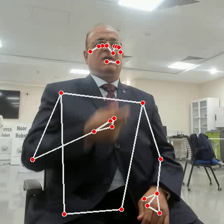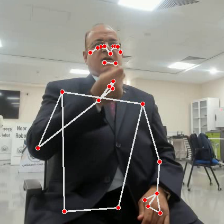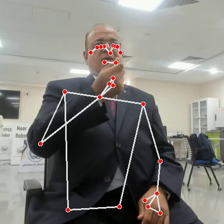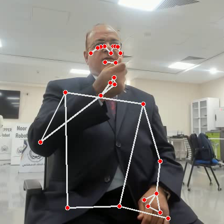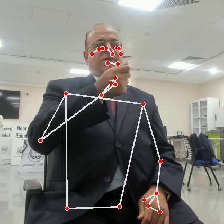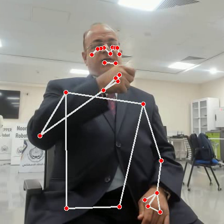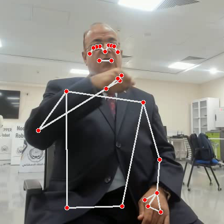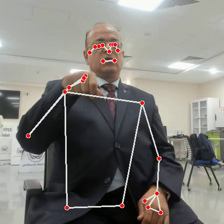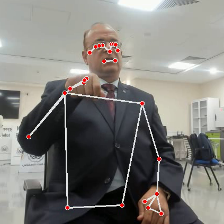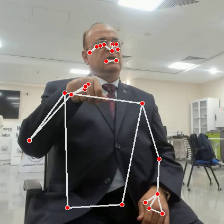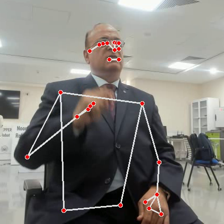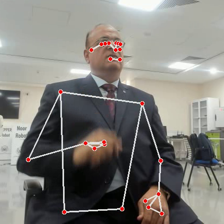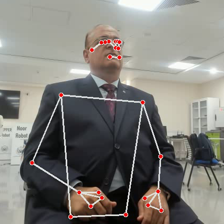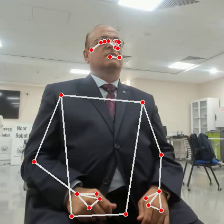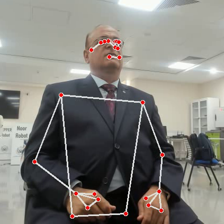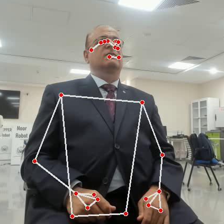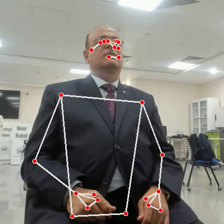flos